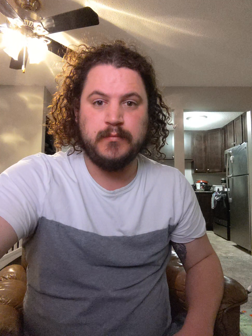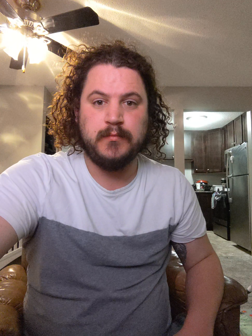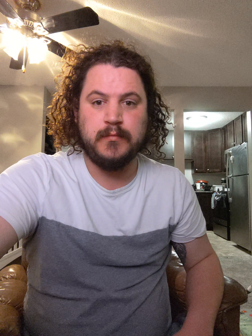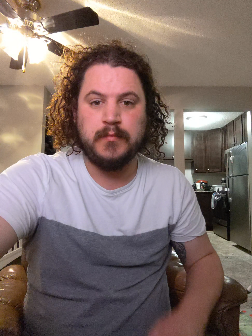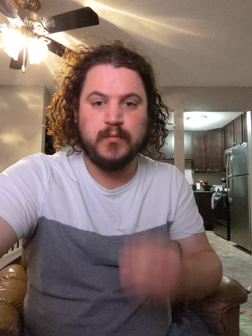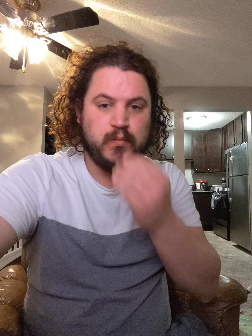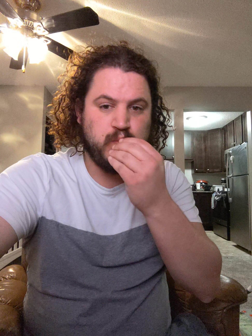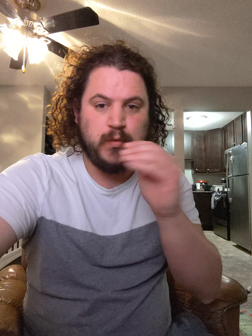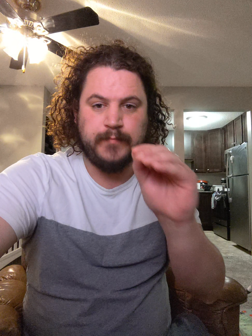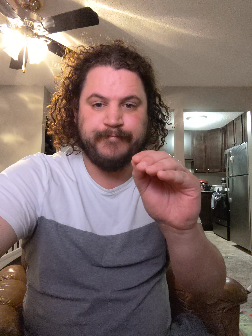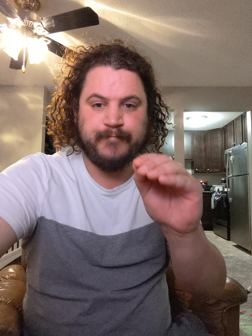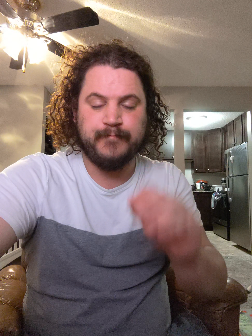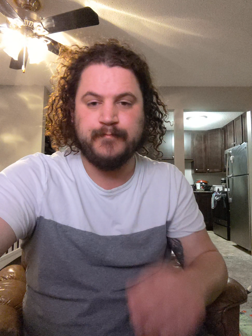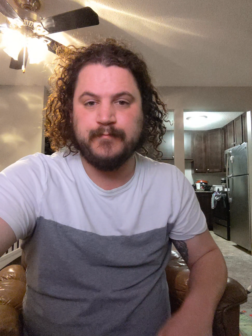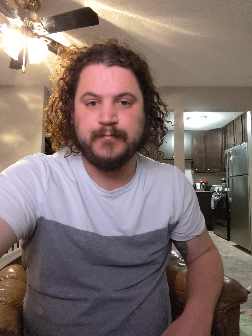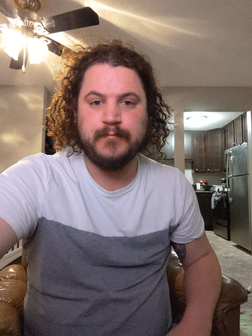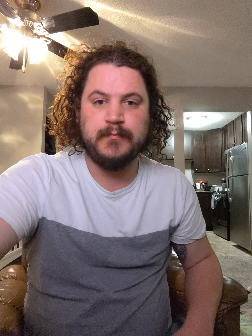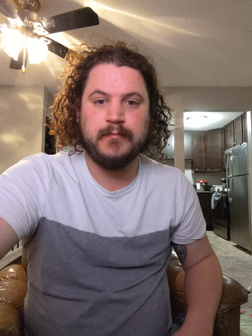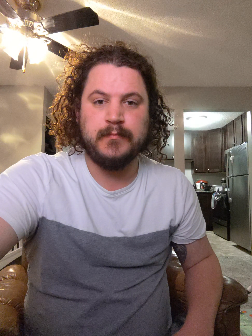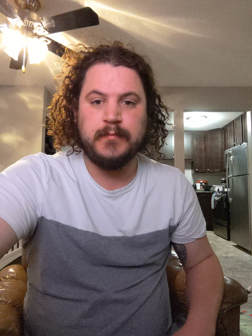kiss